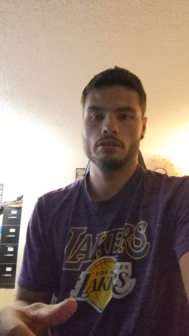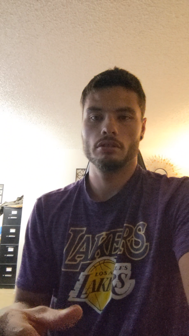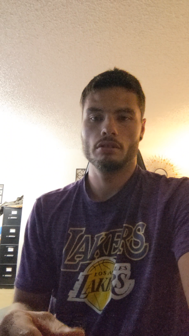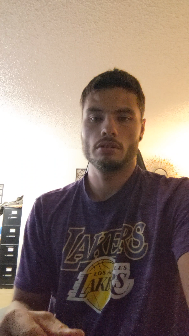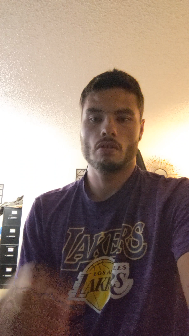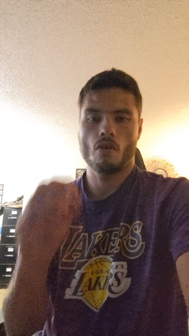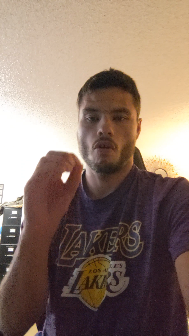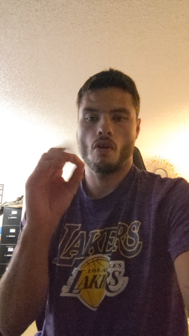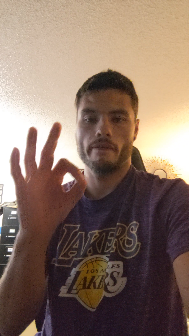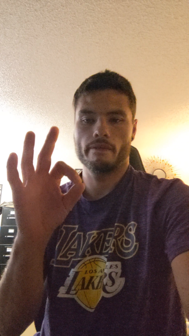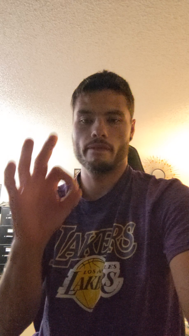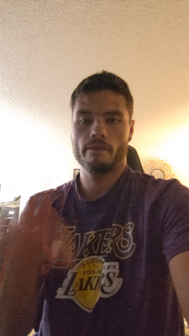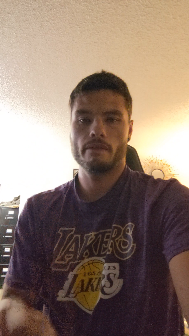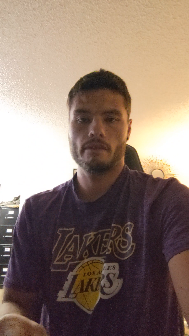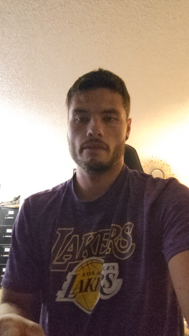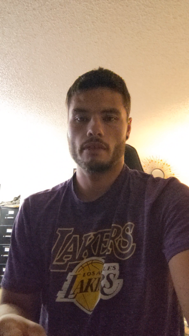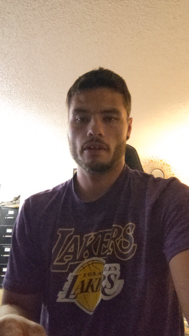of